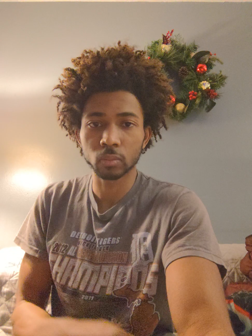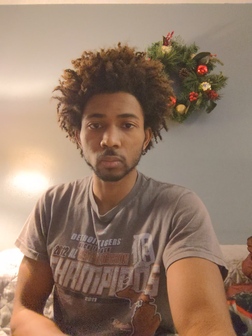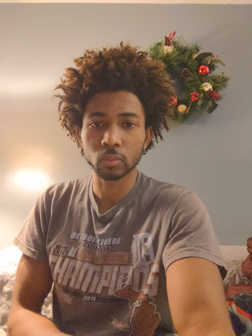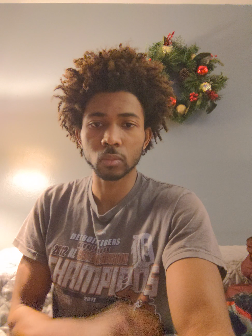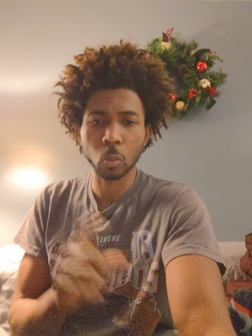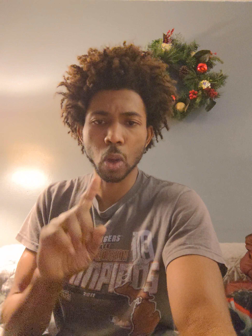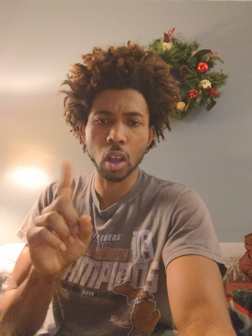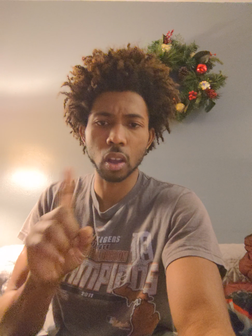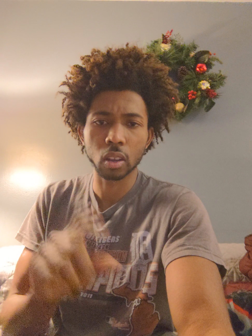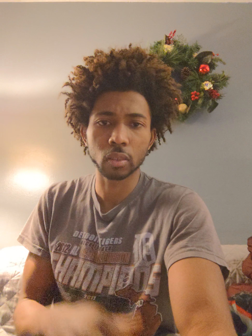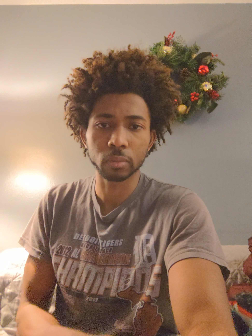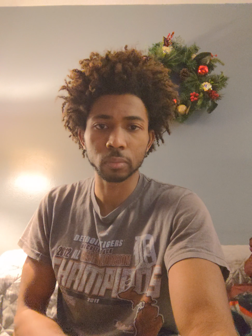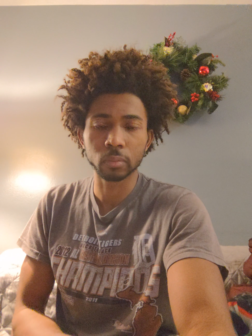where